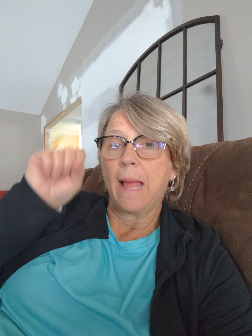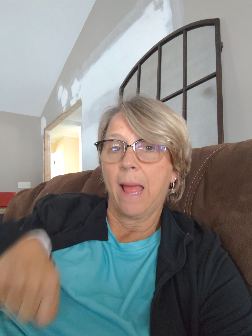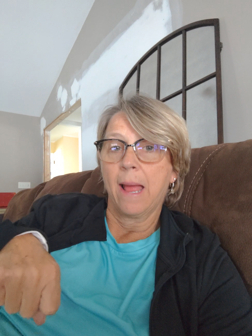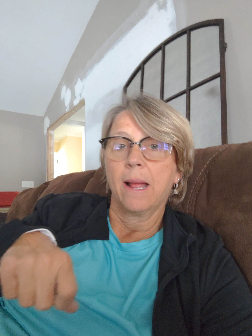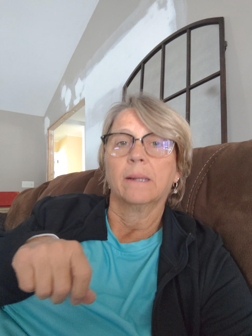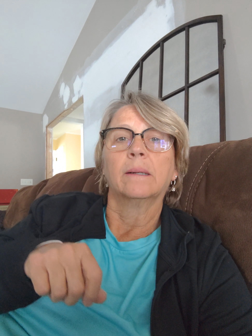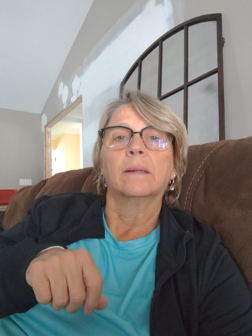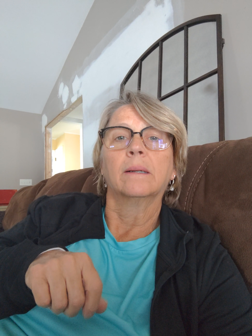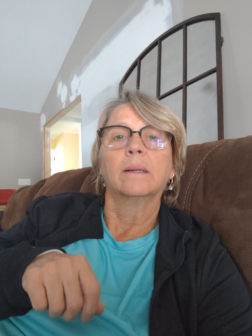can